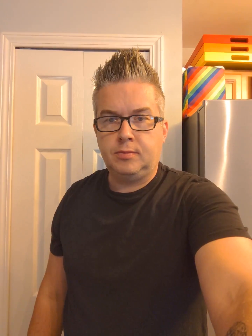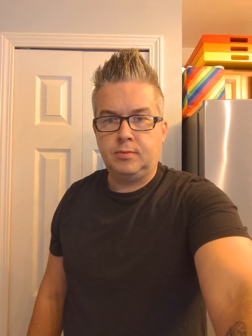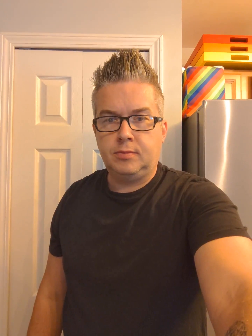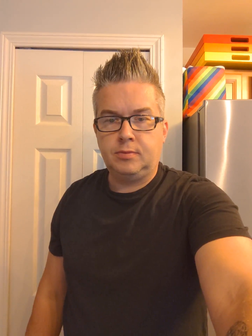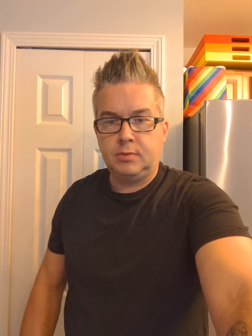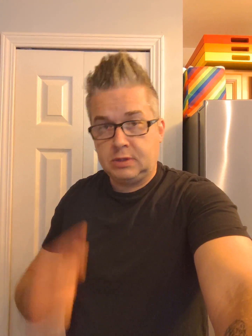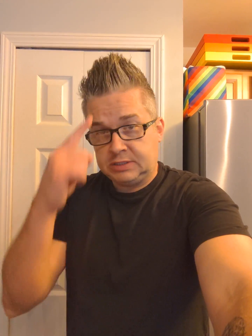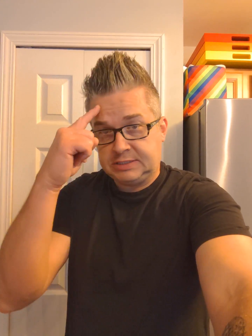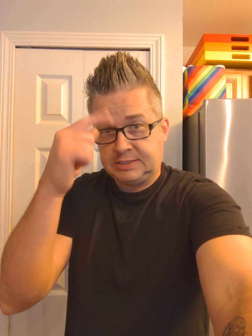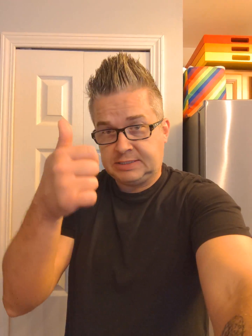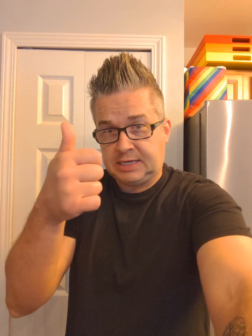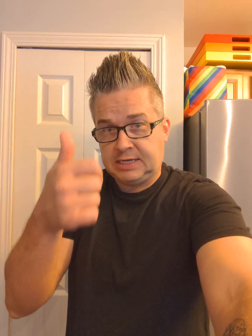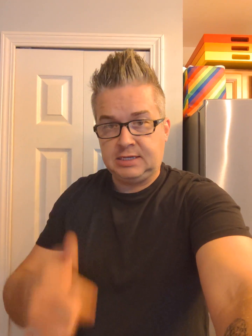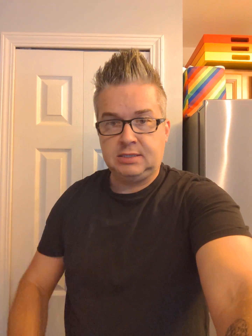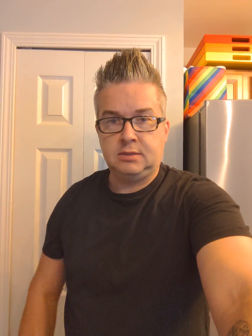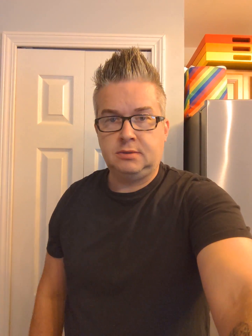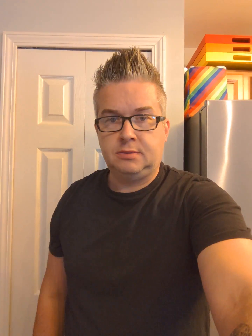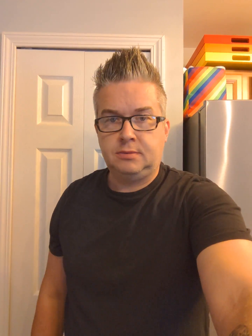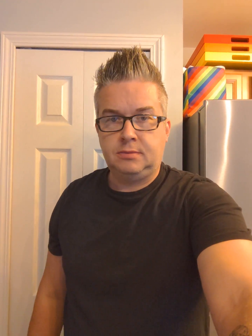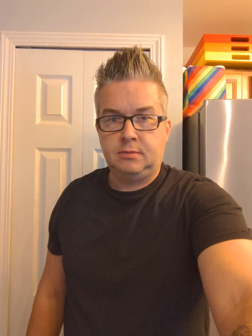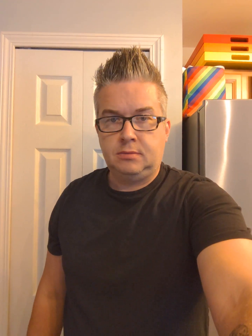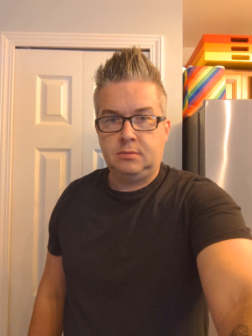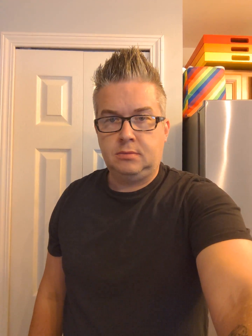dime